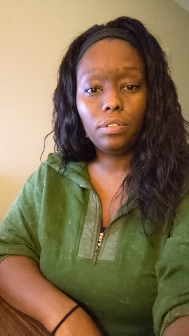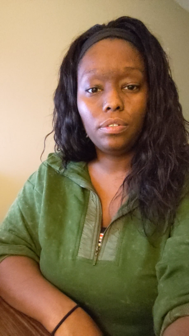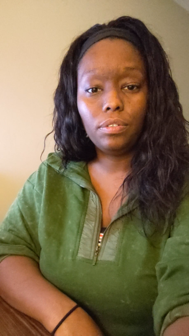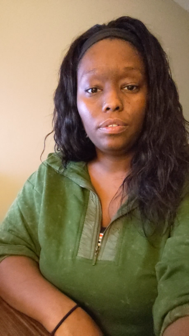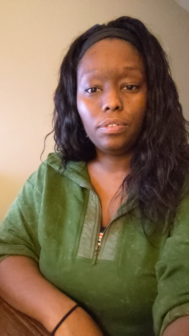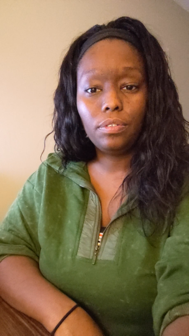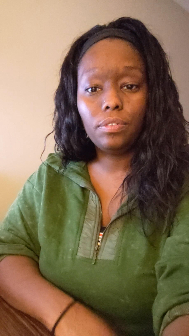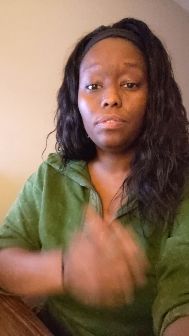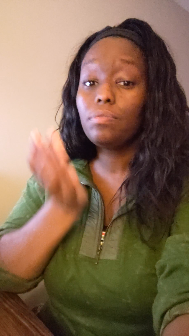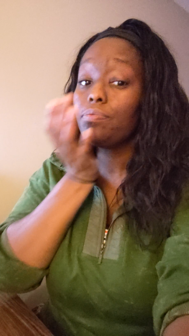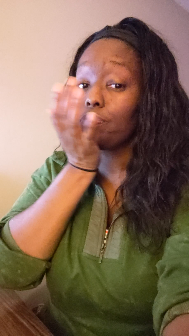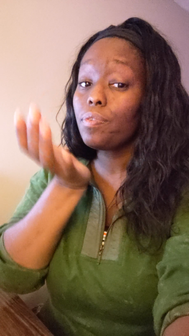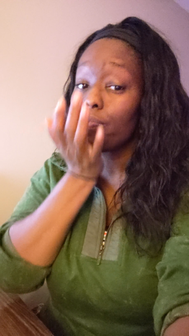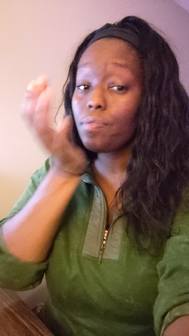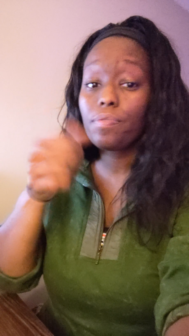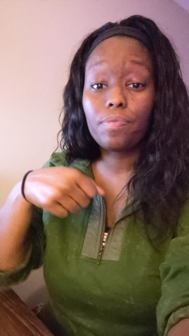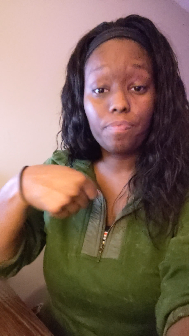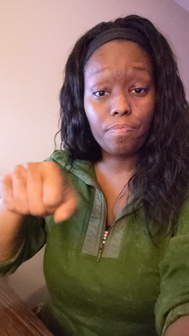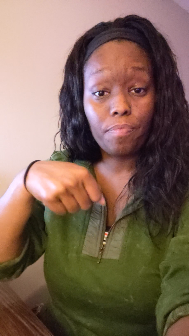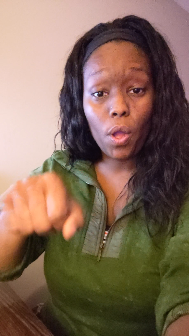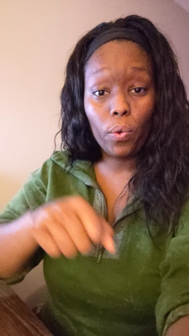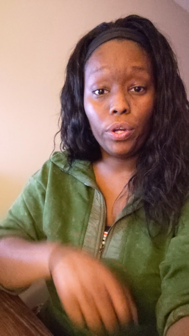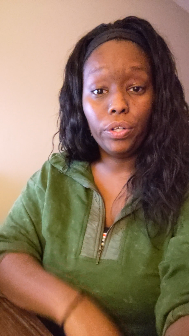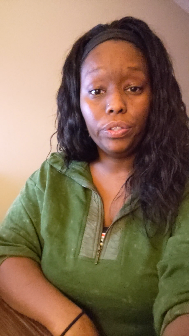lawn mower